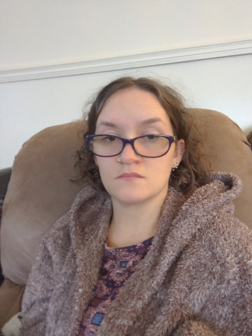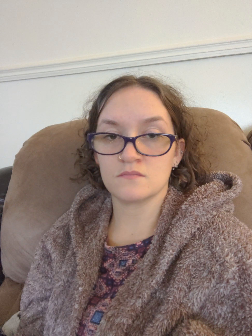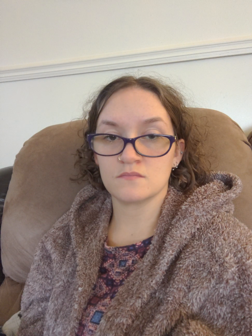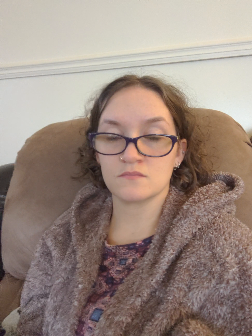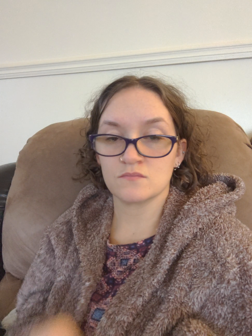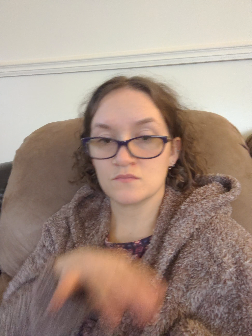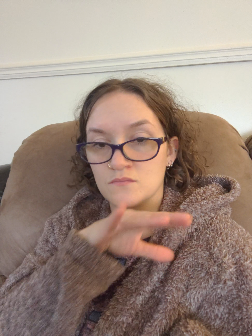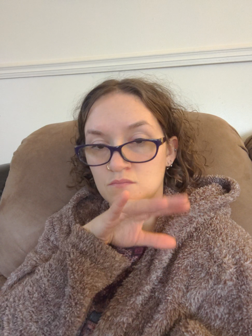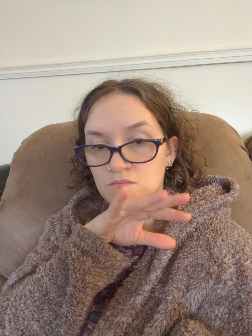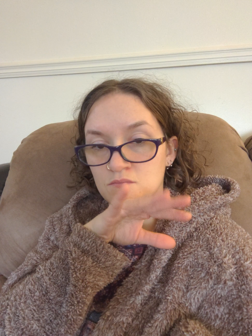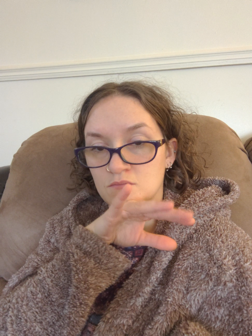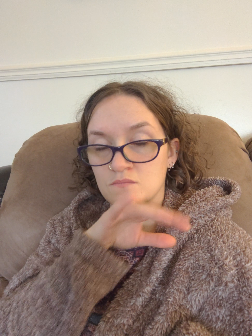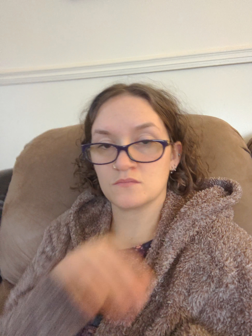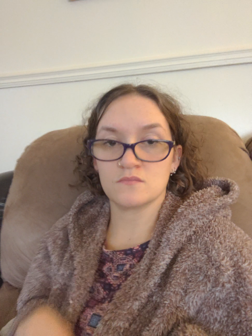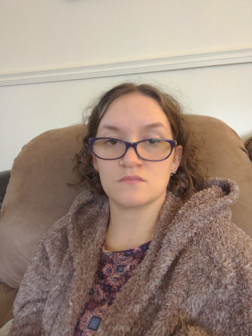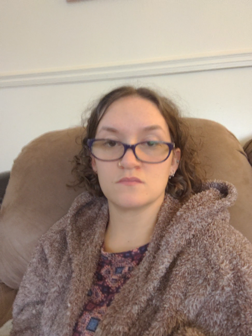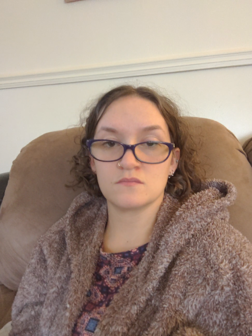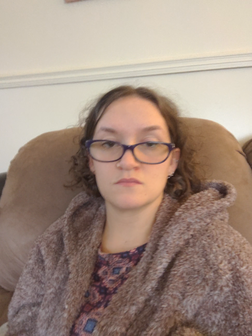dirty